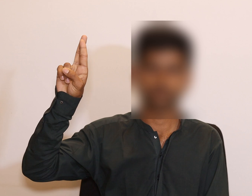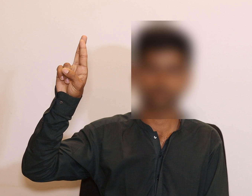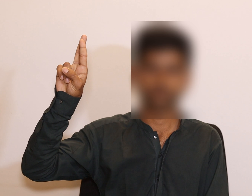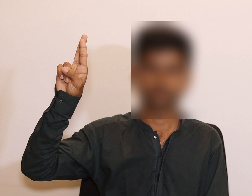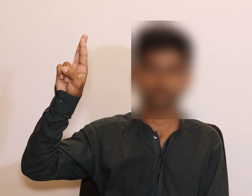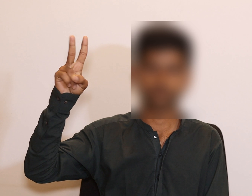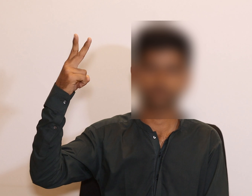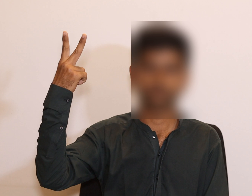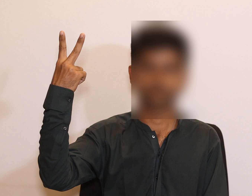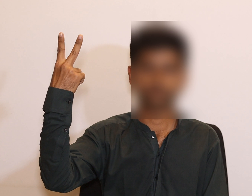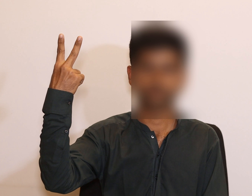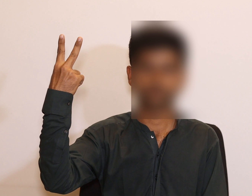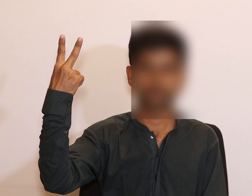ڑ